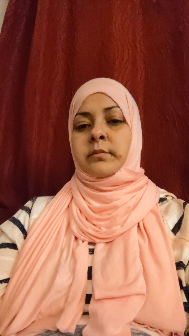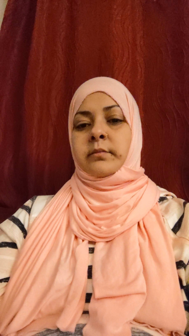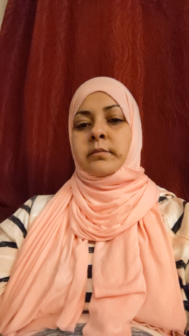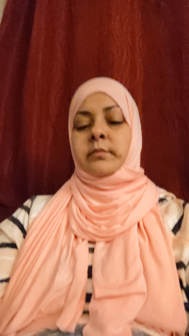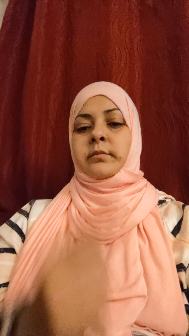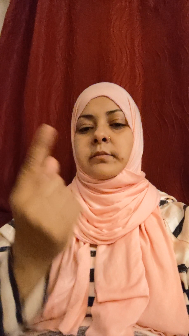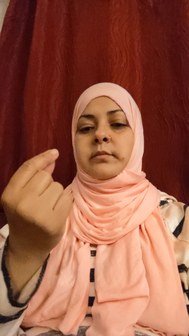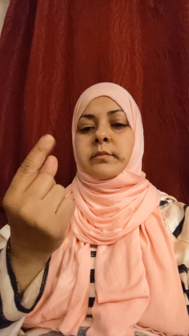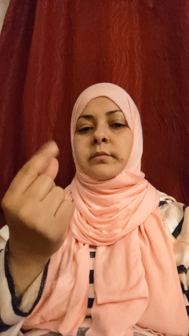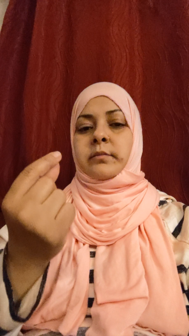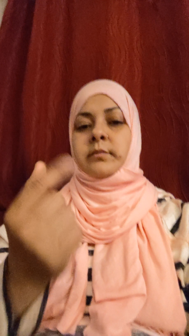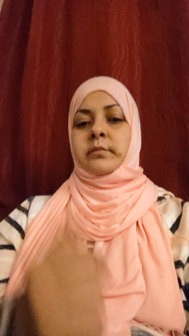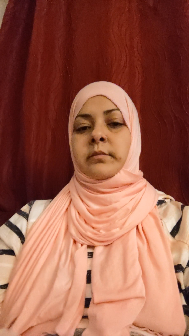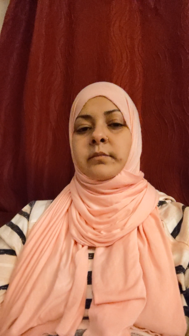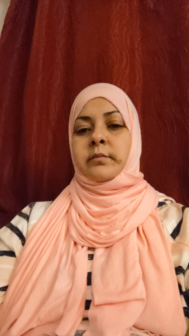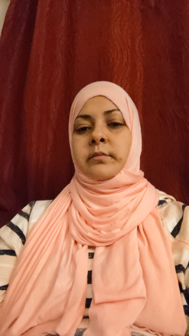do